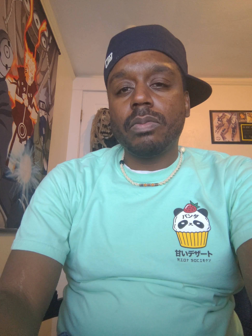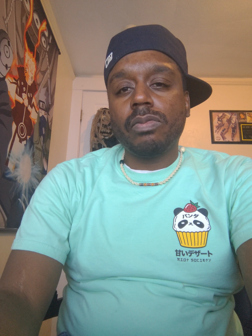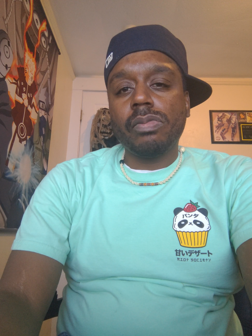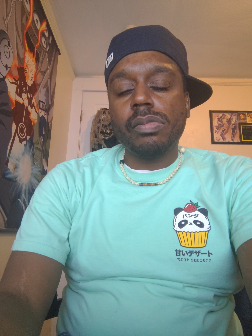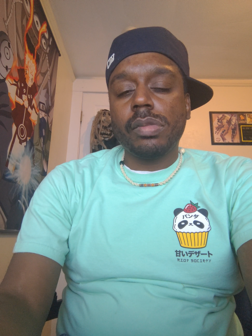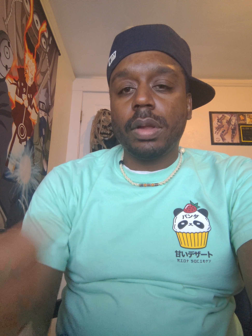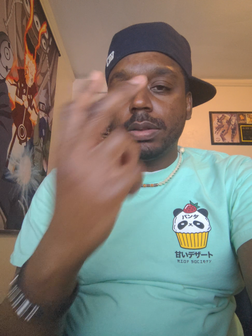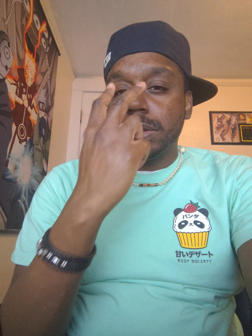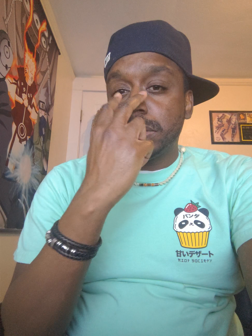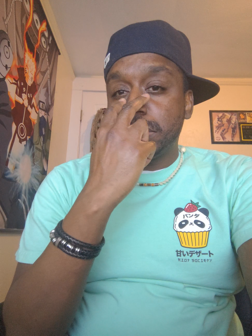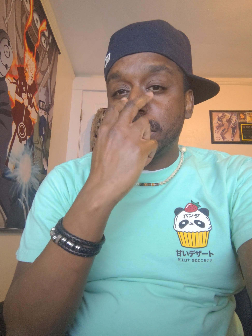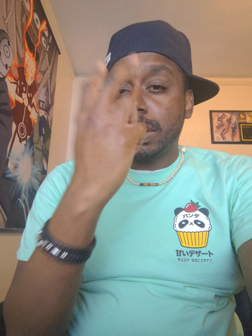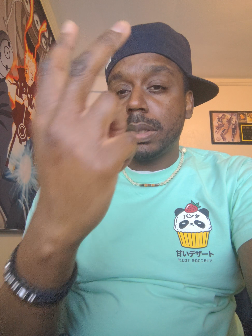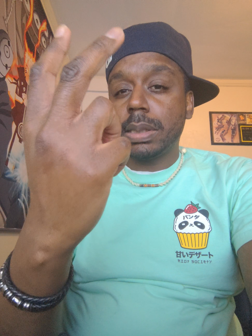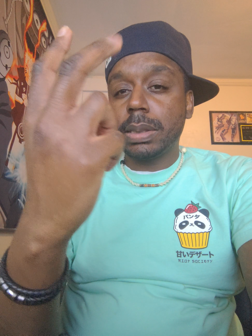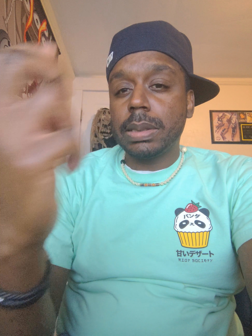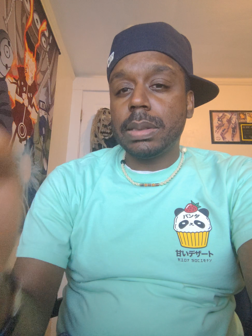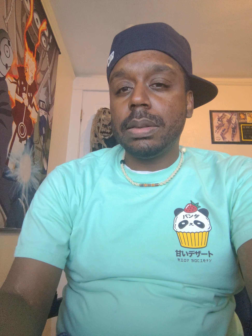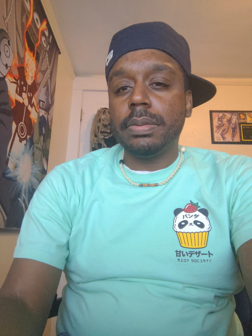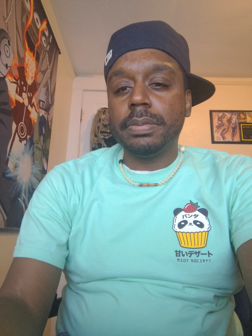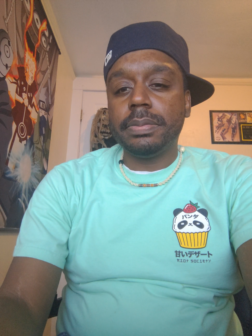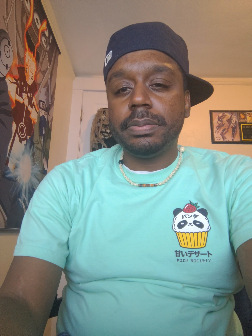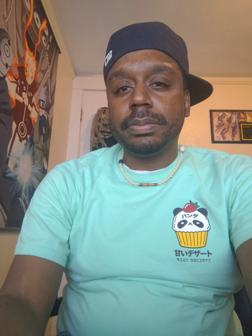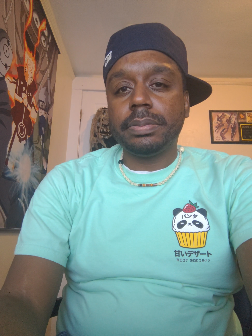see